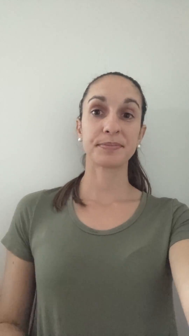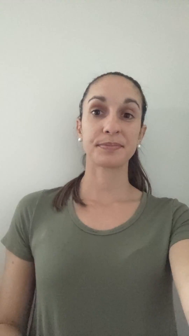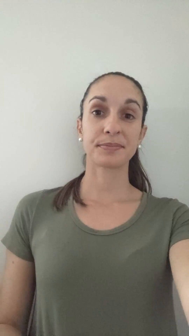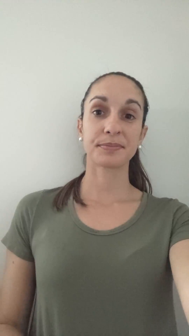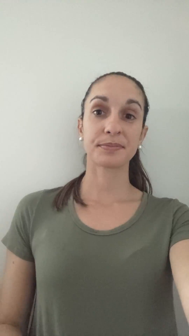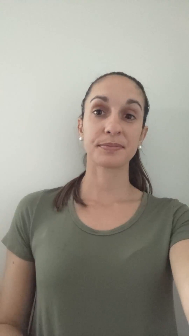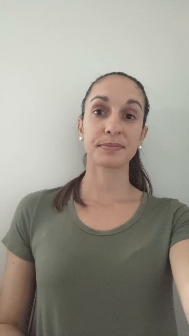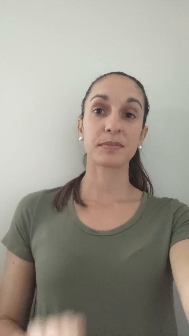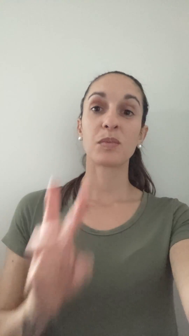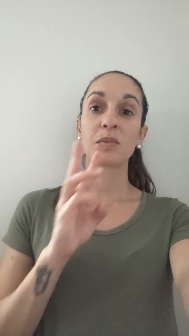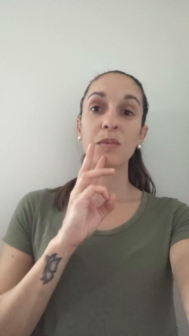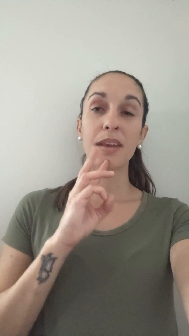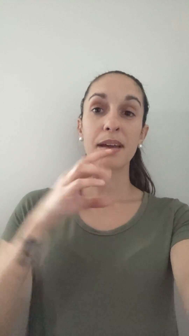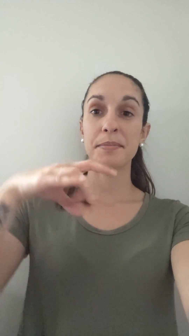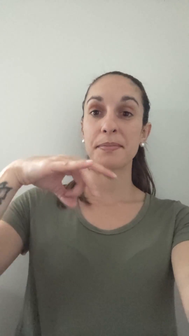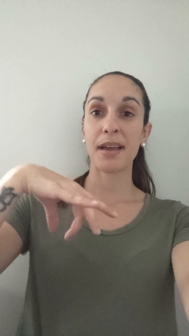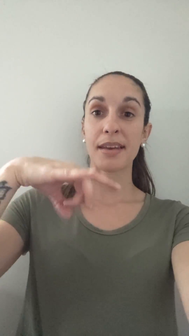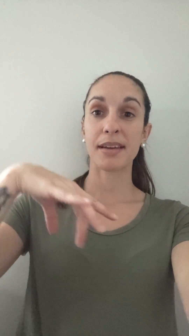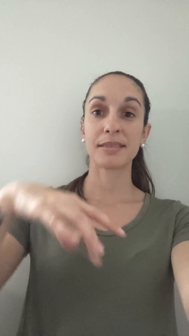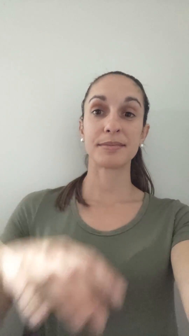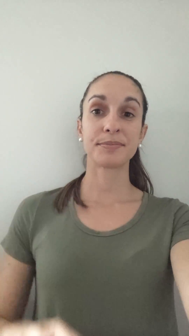melon